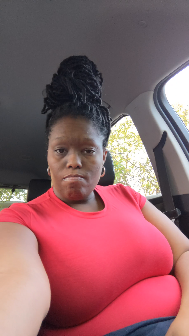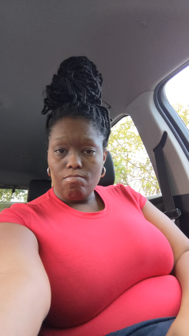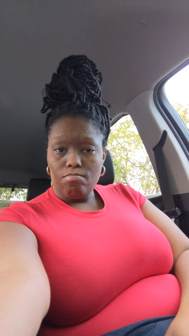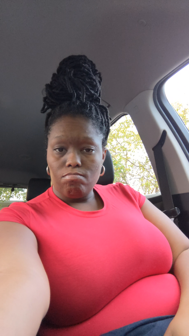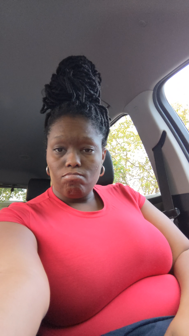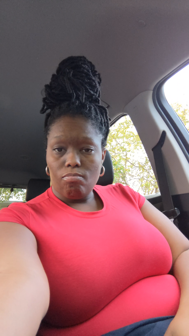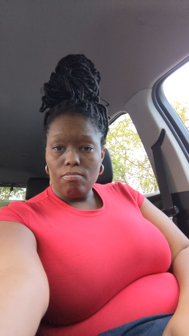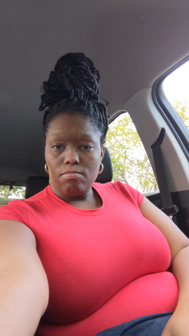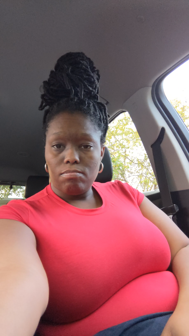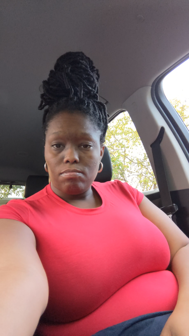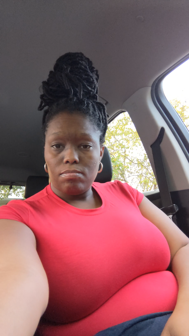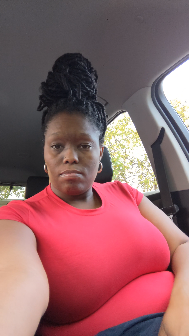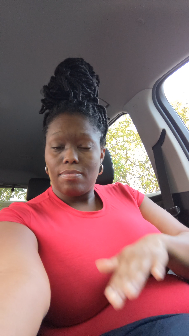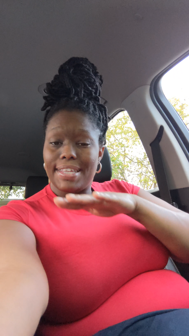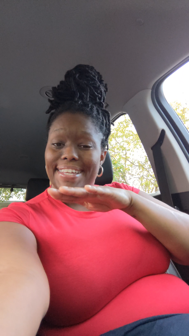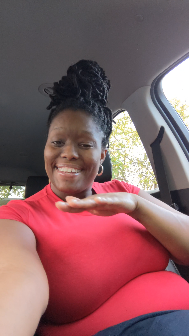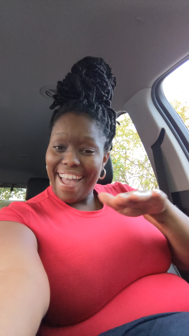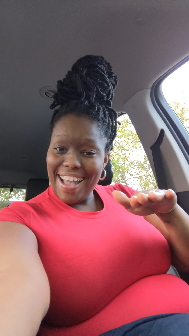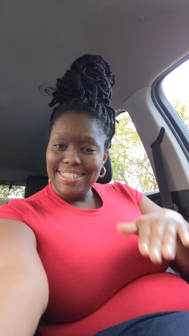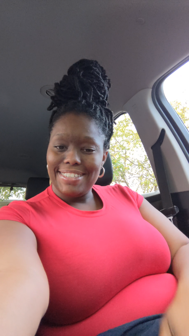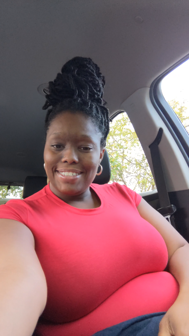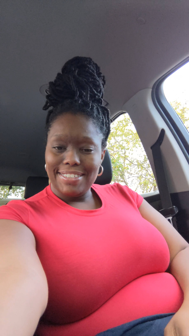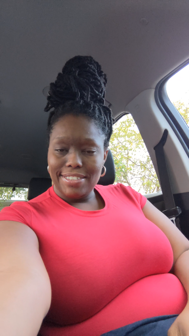nice